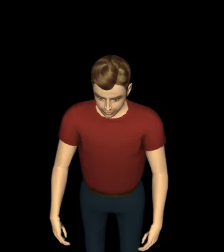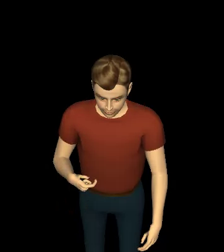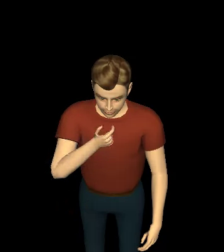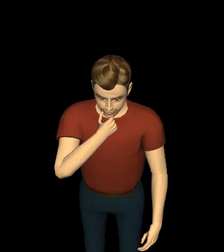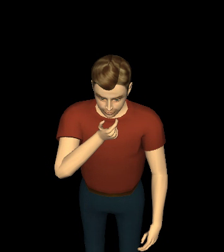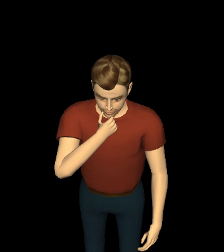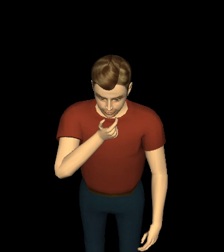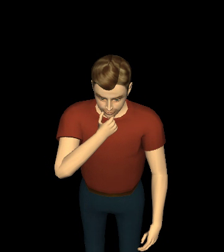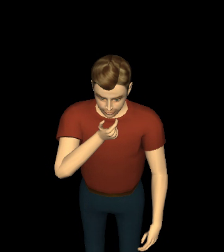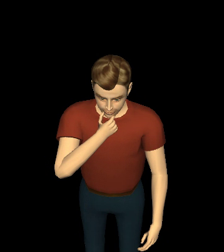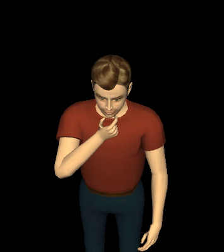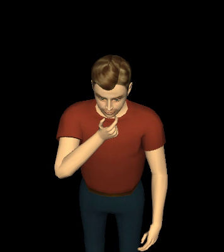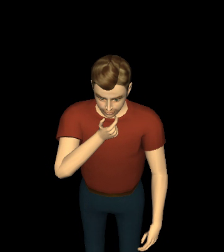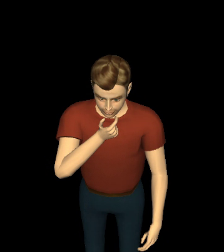إنجليترا